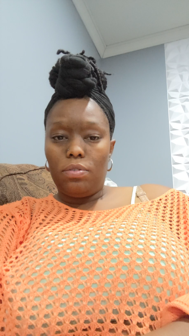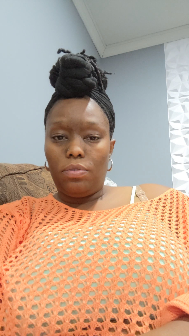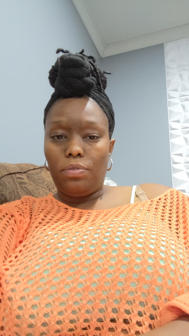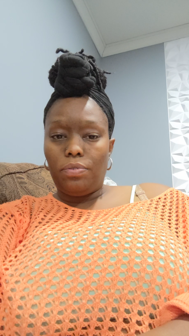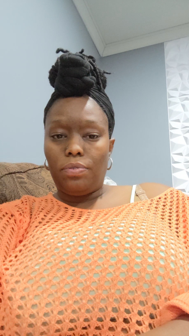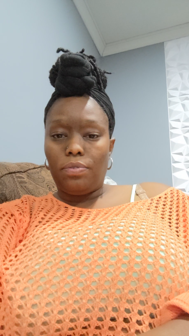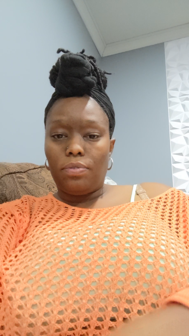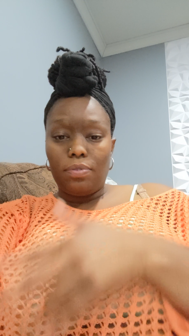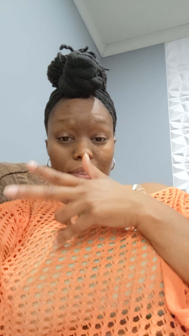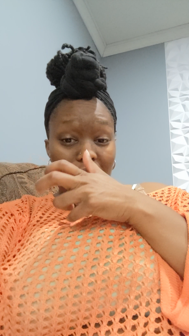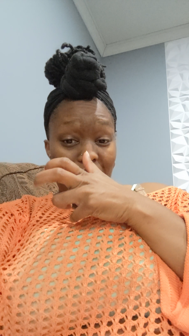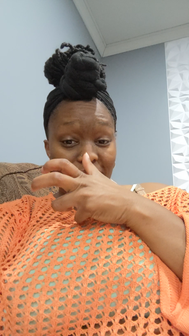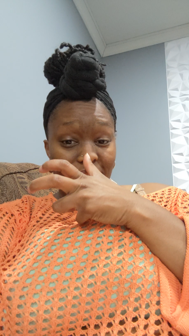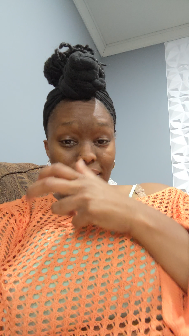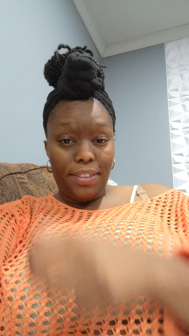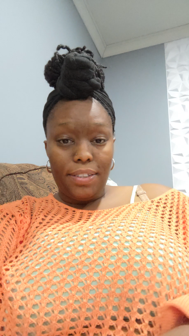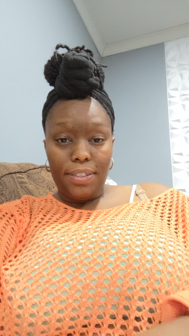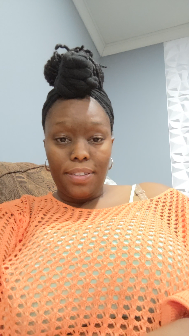ant